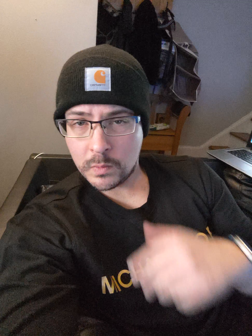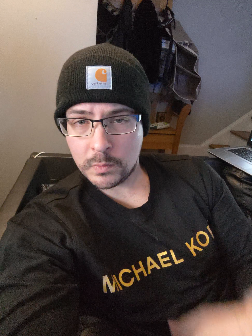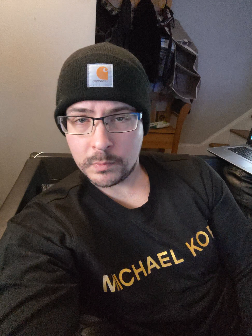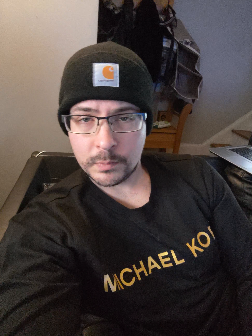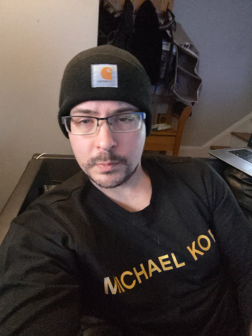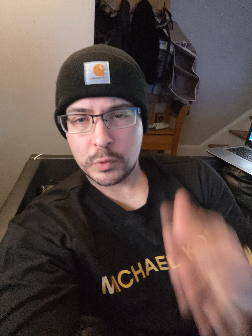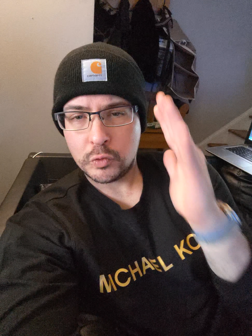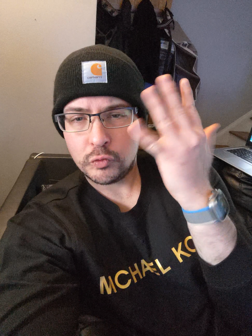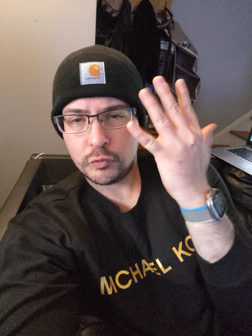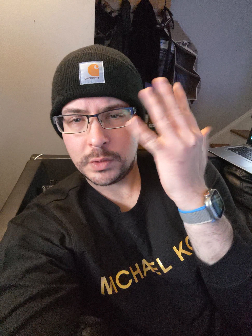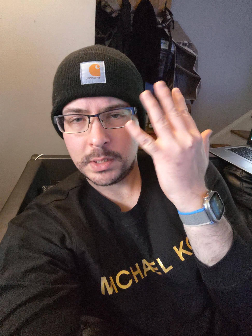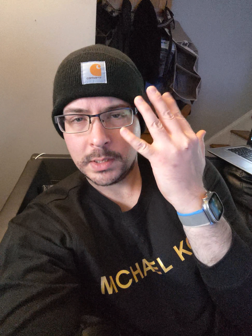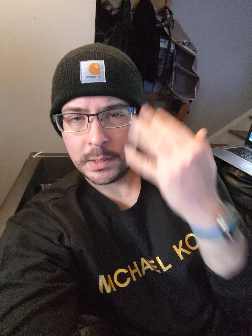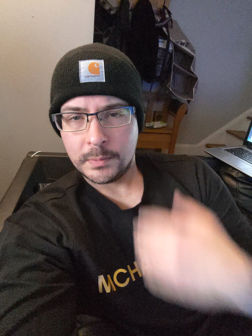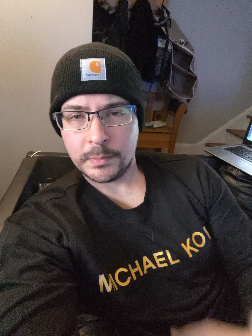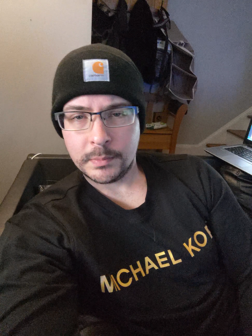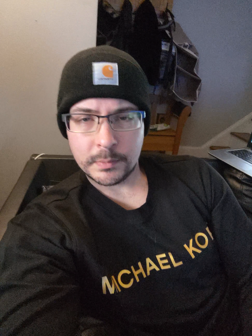tree